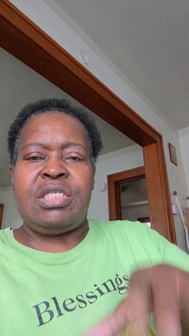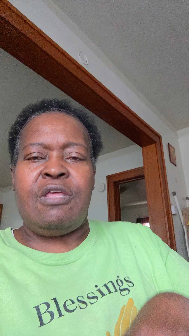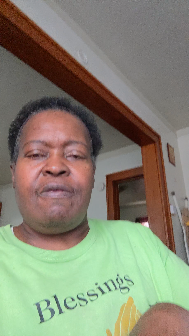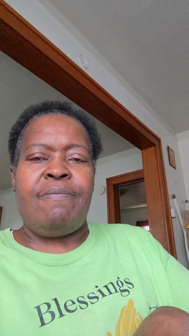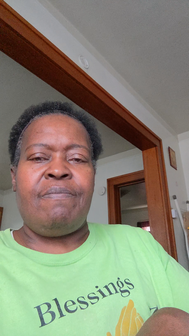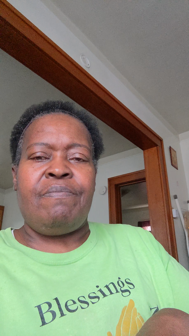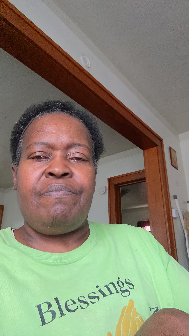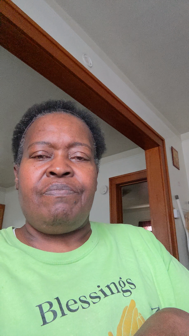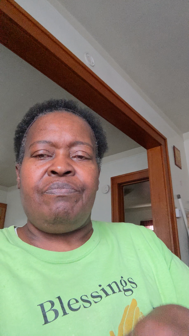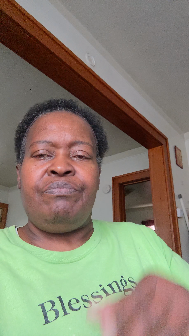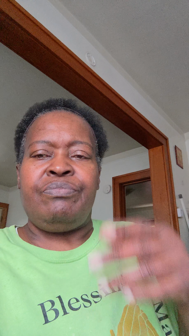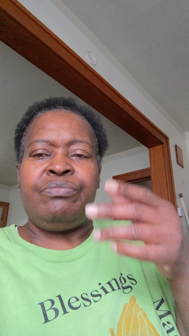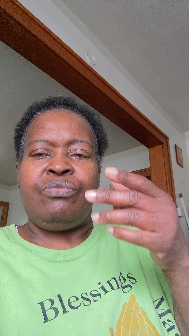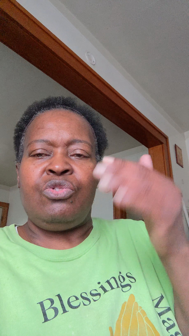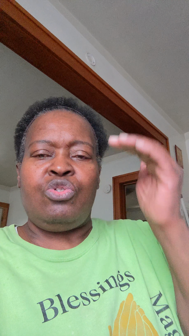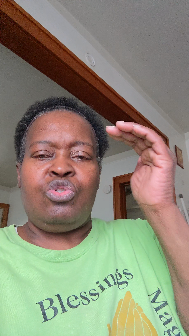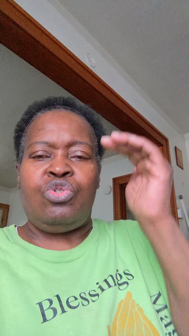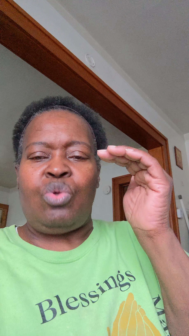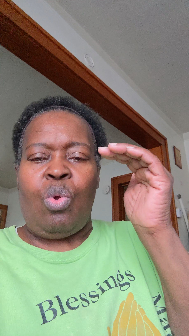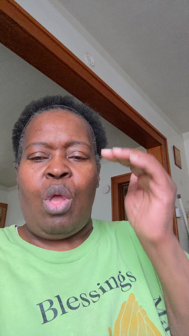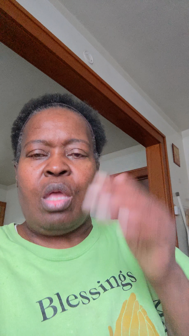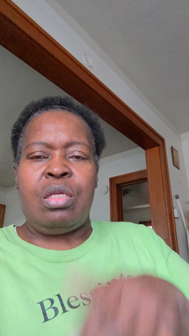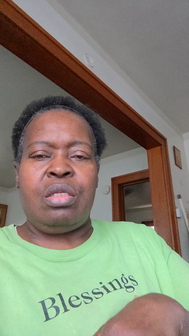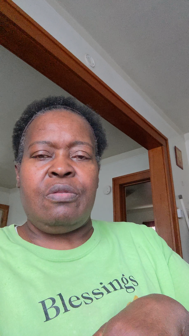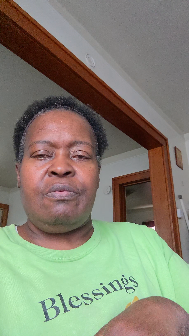short